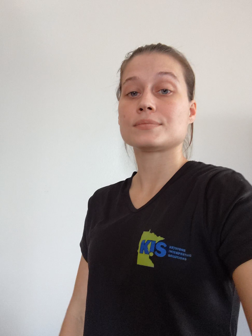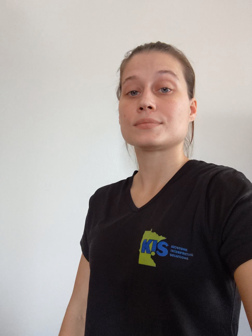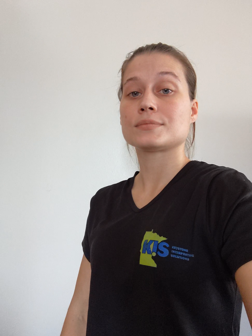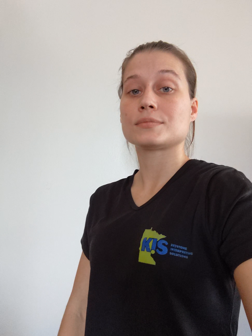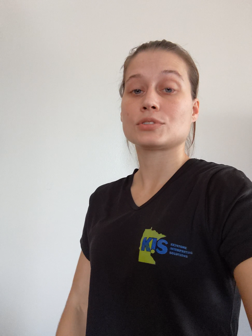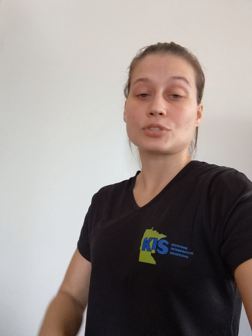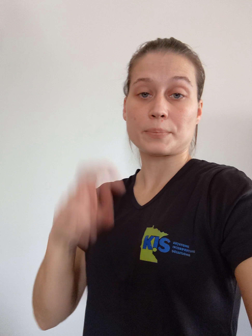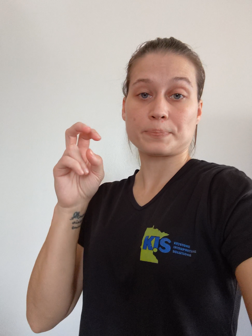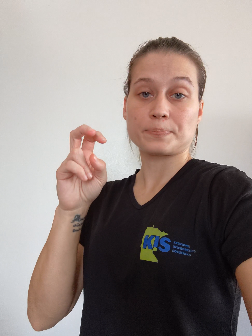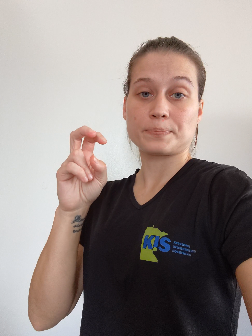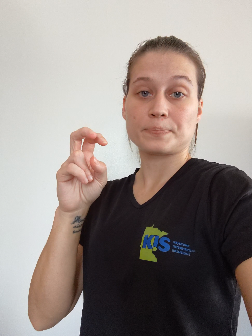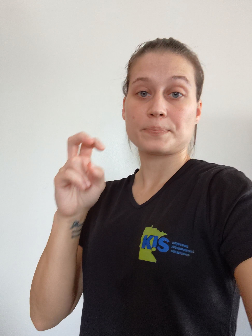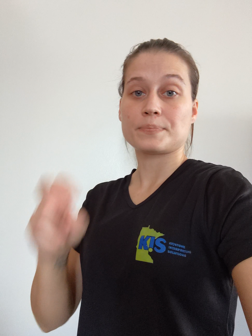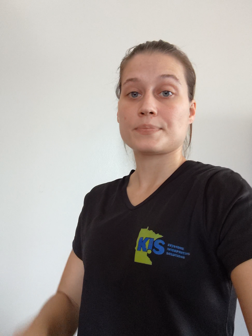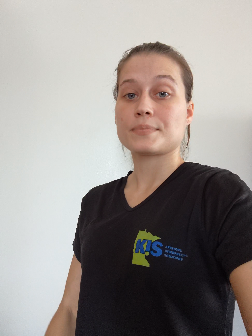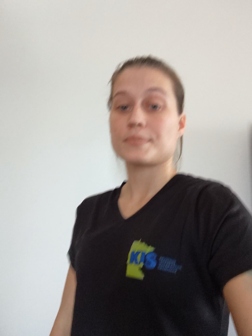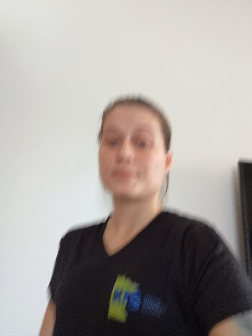jump